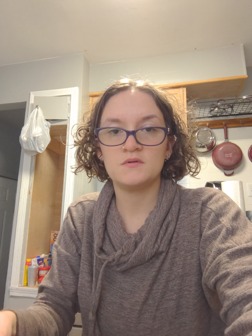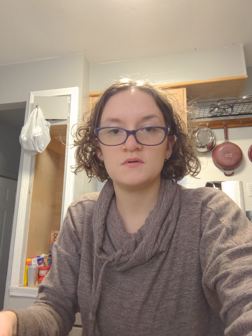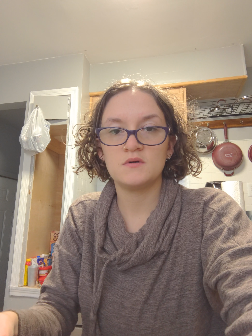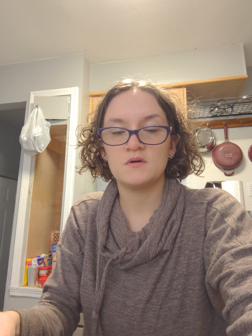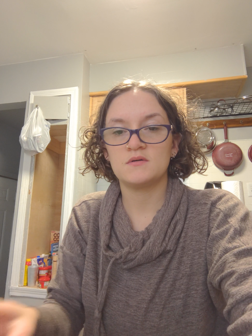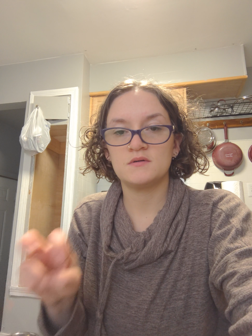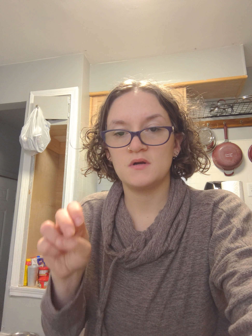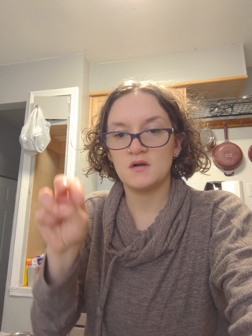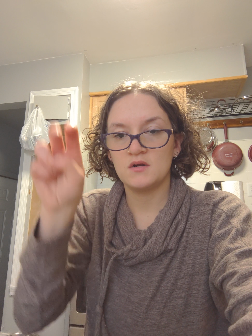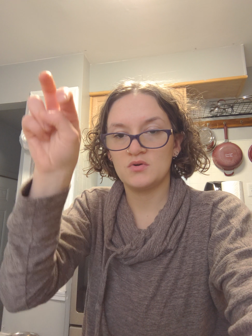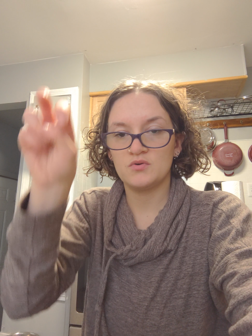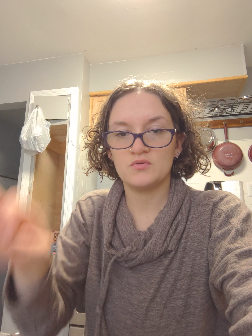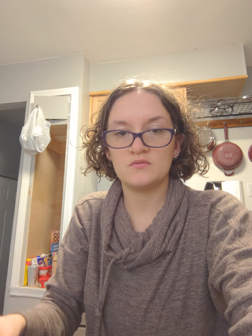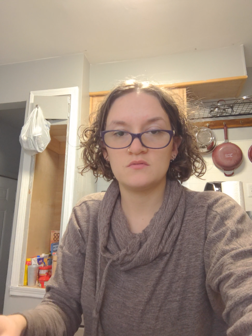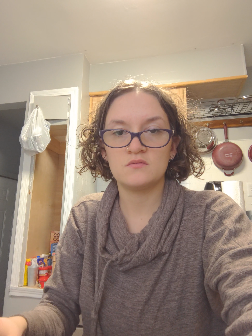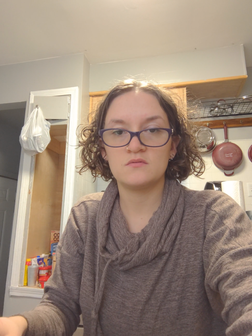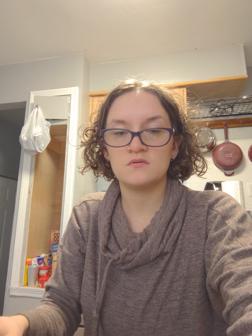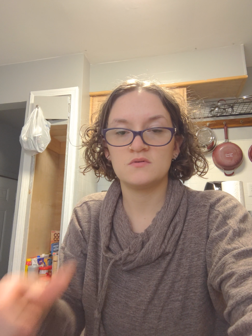stairs